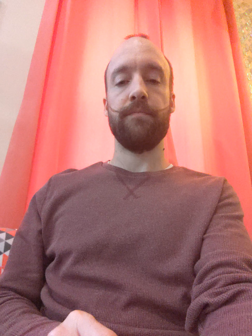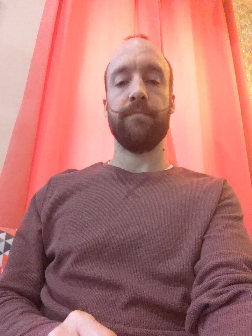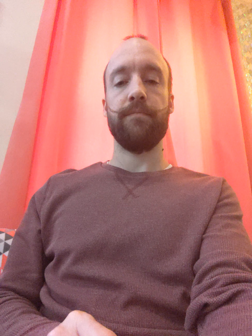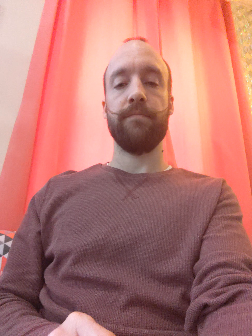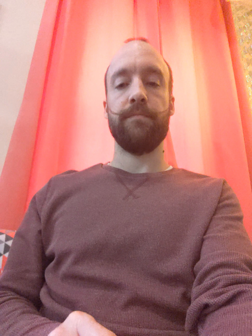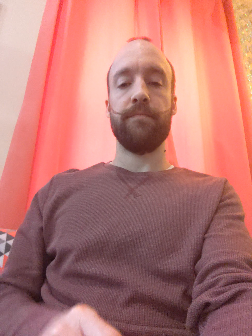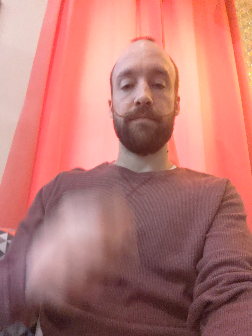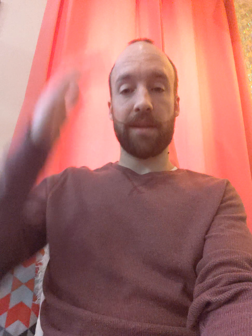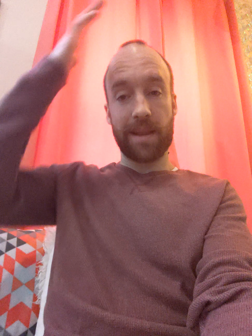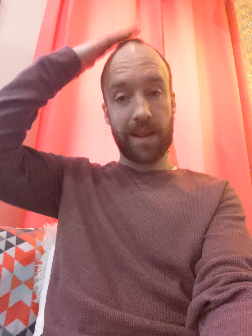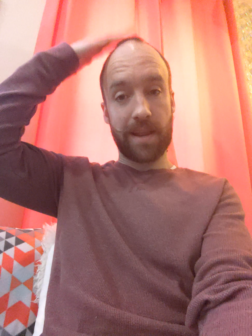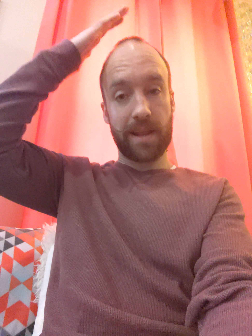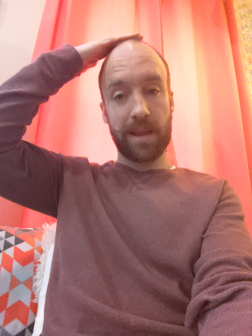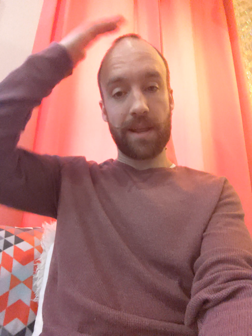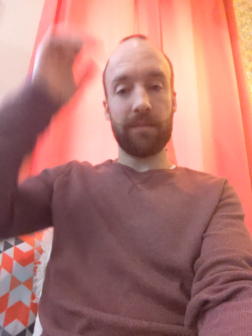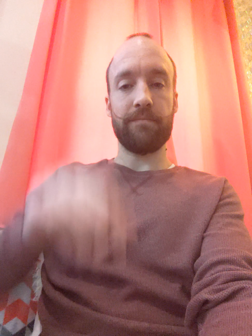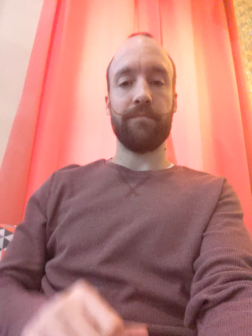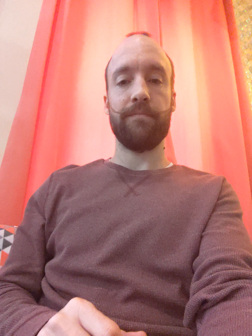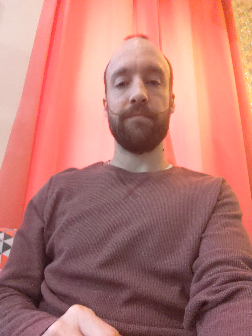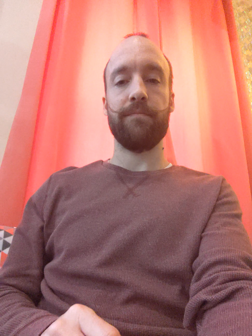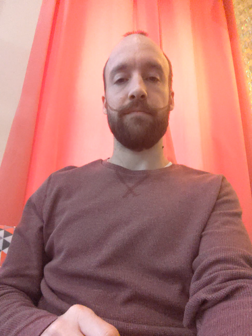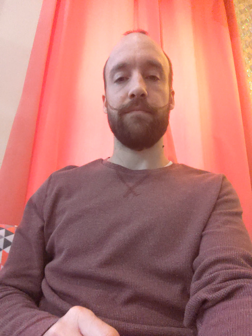hat